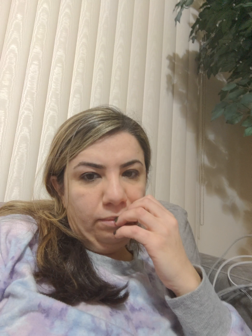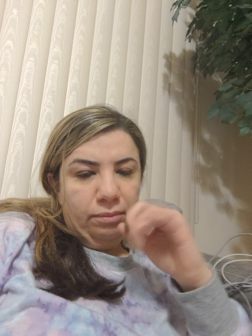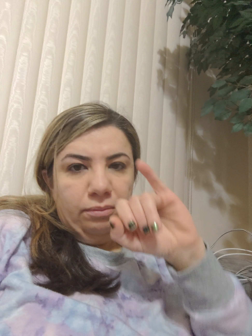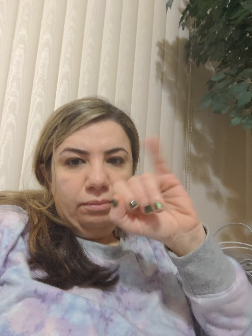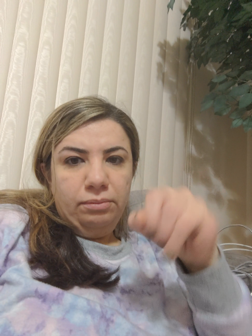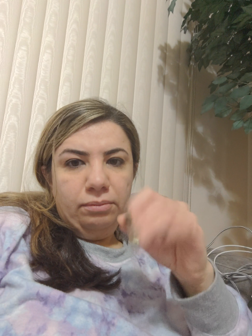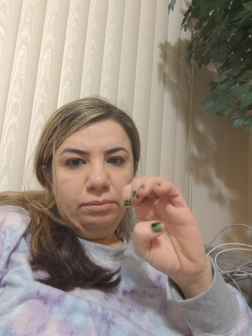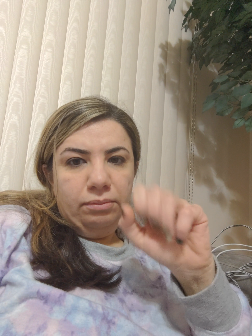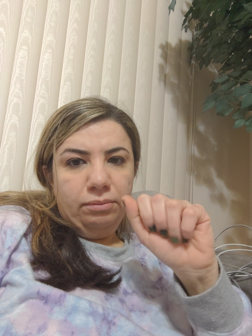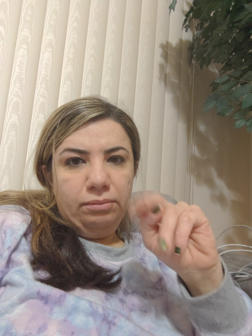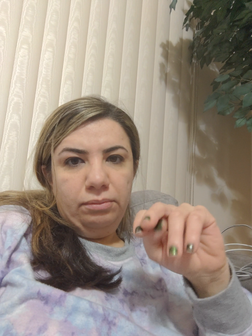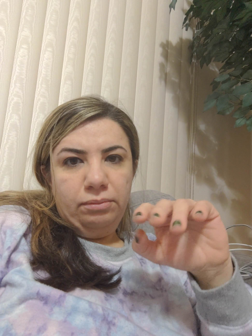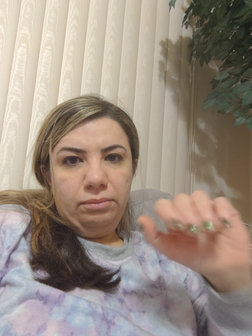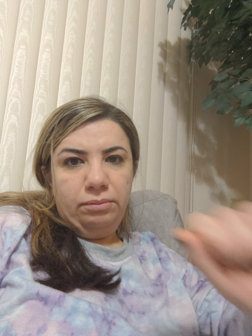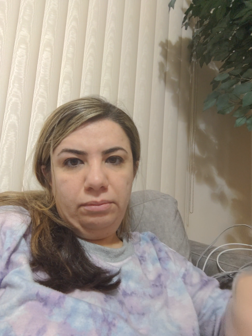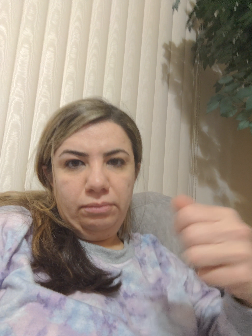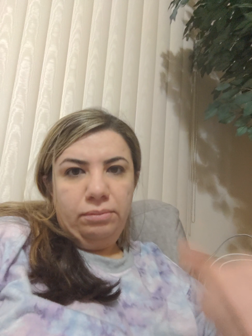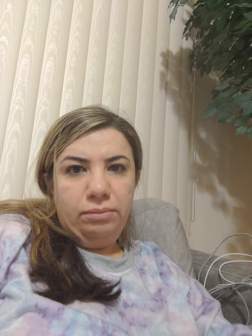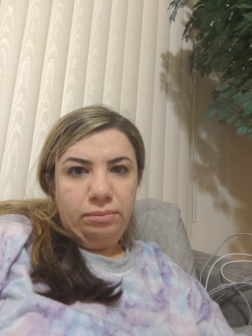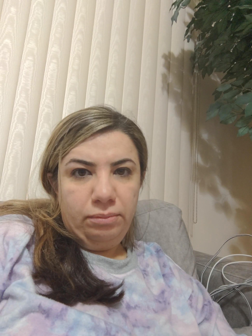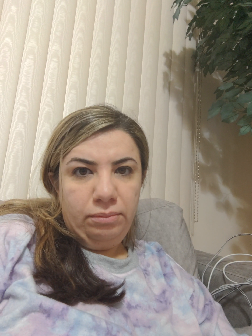jeans